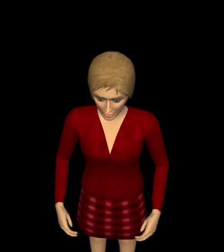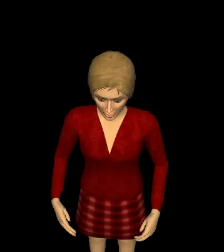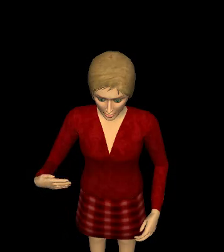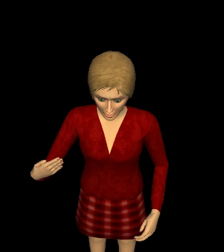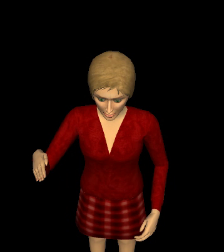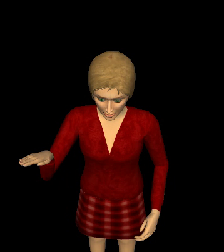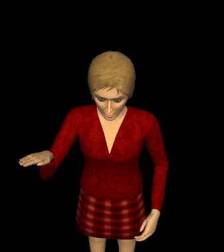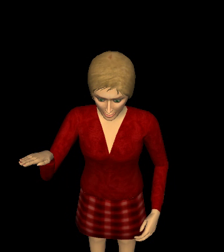آخر